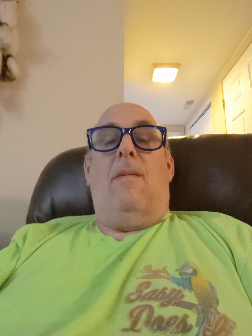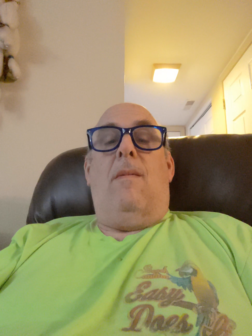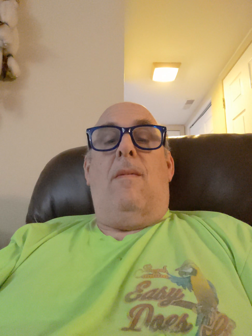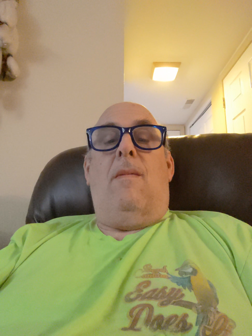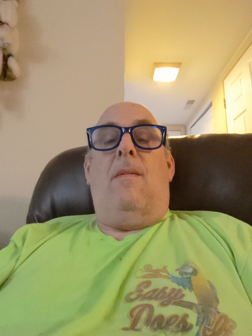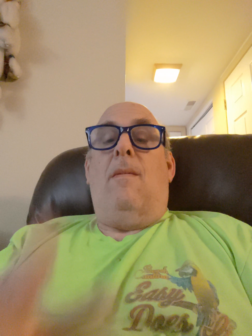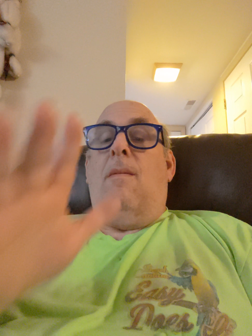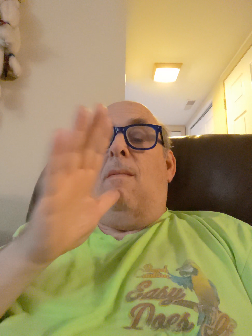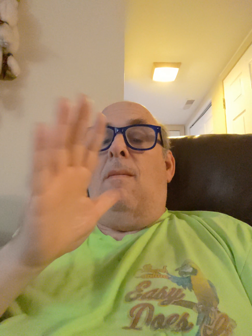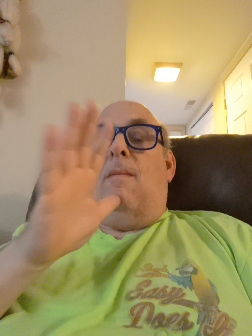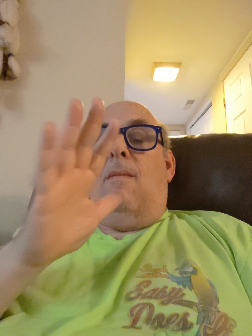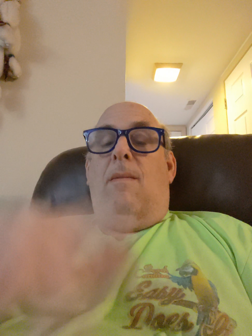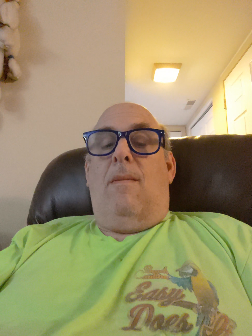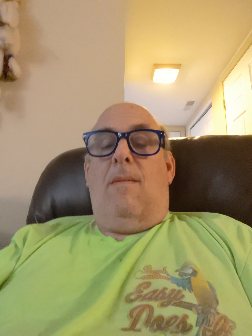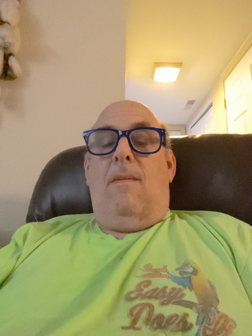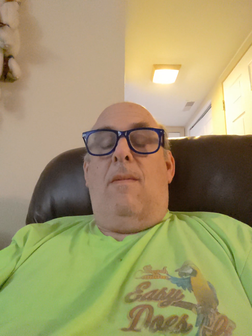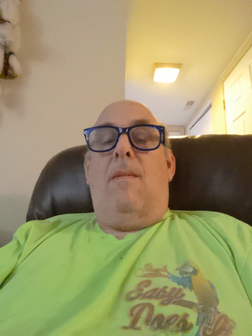mom